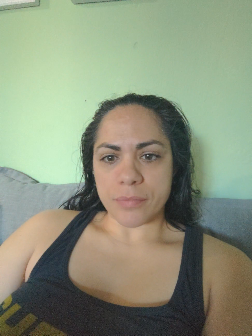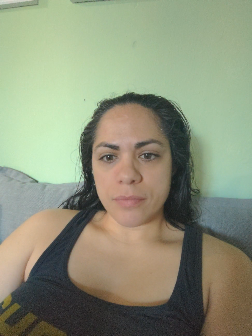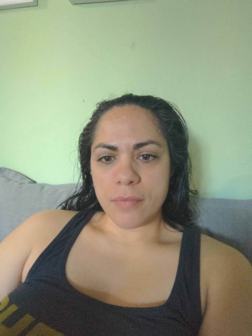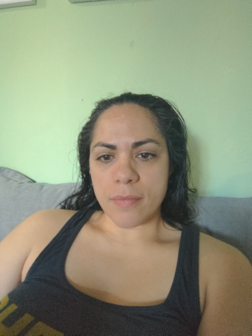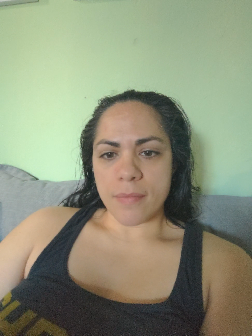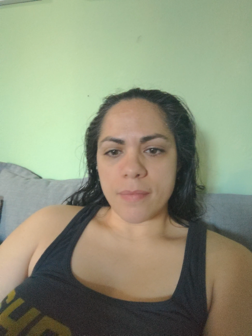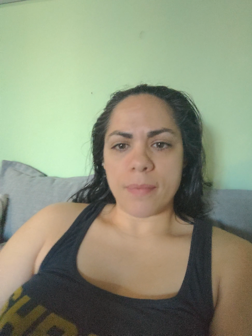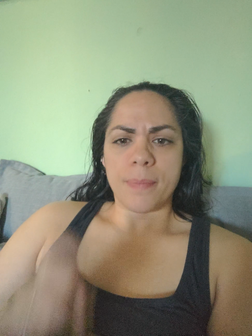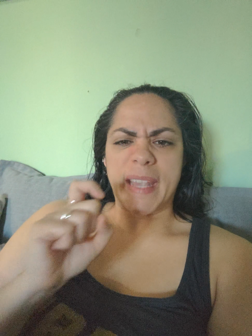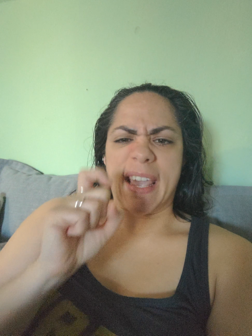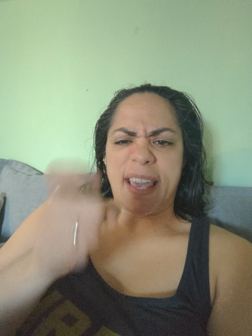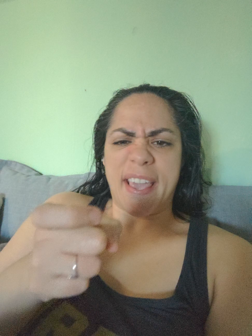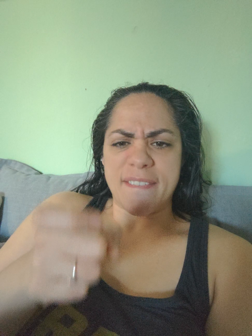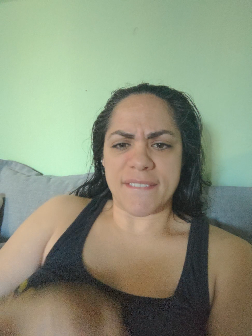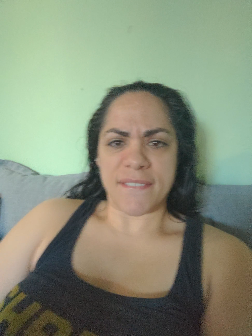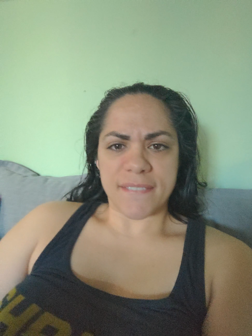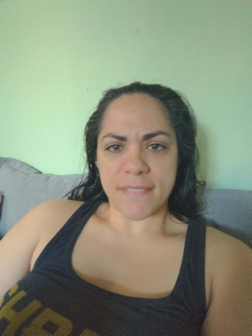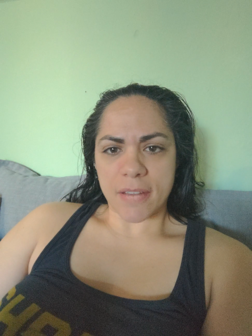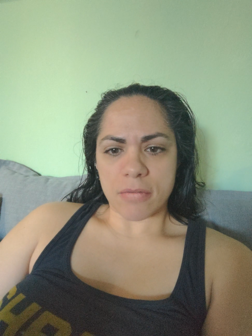gift